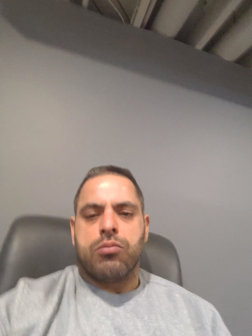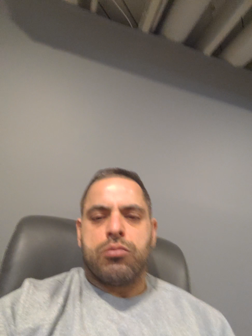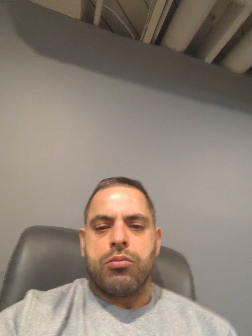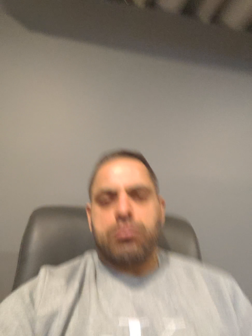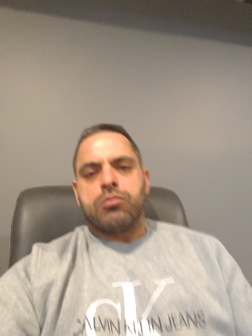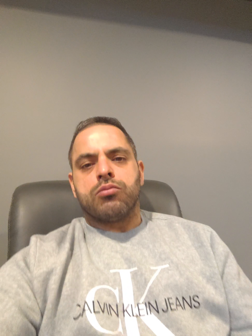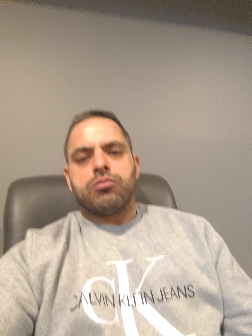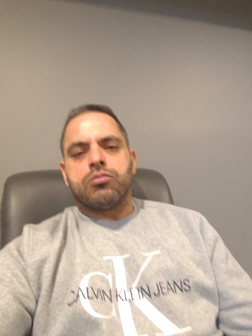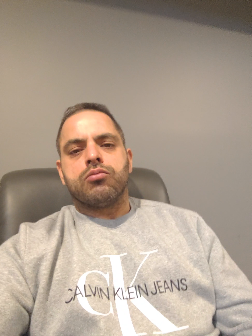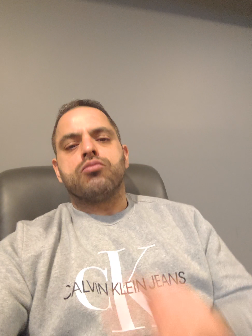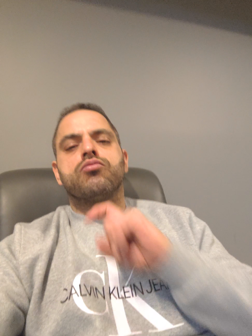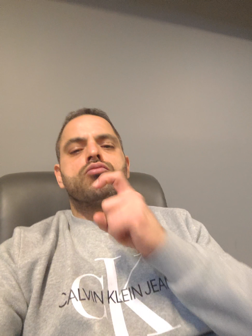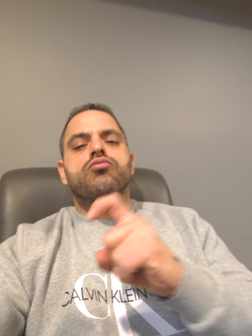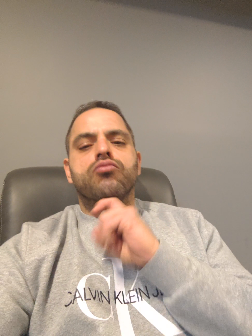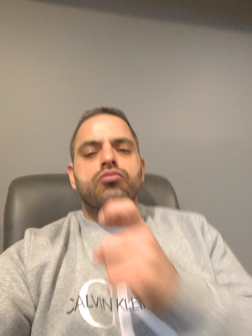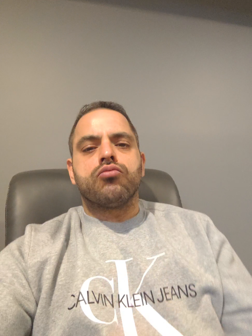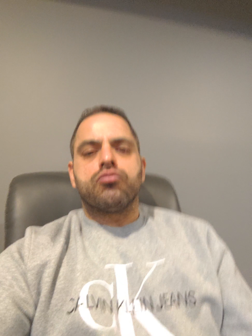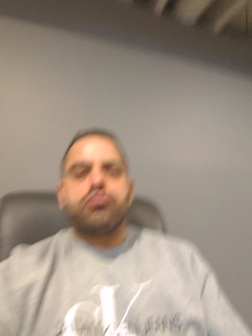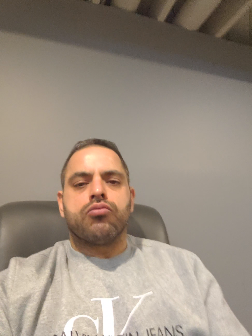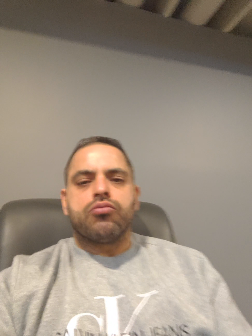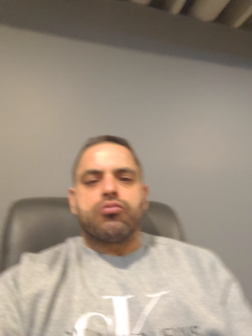garbage